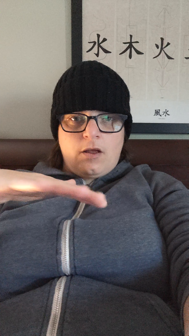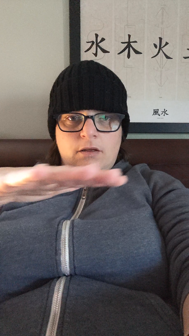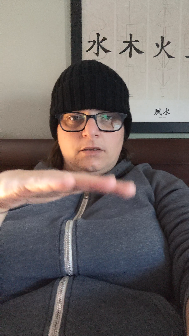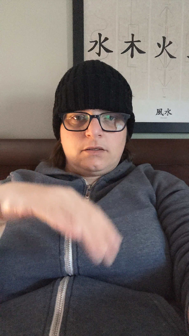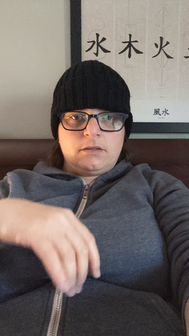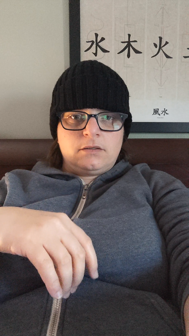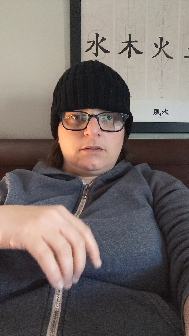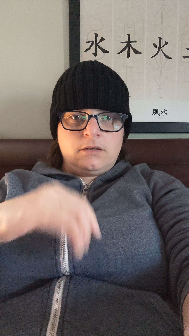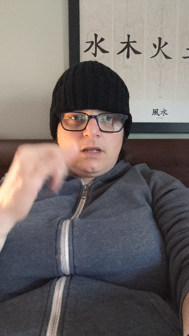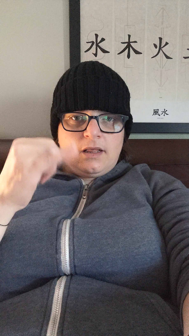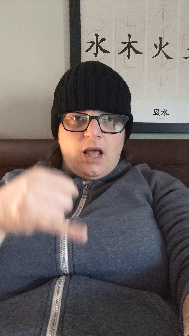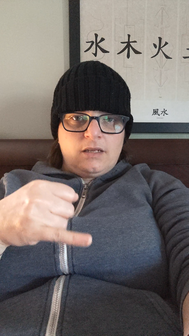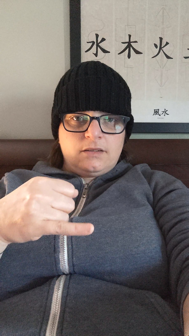last